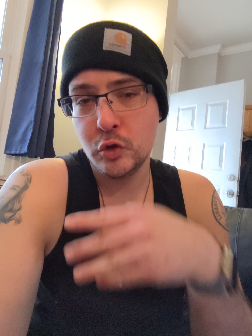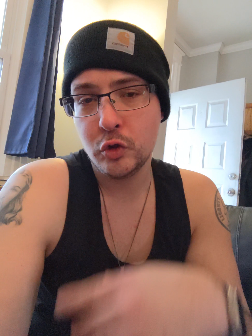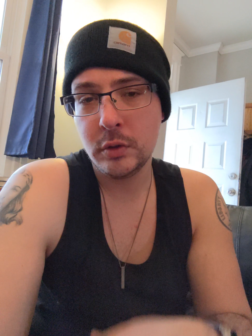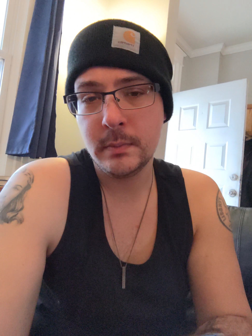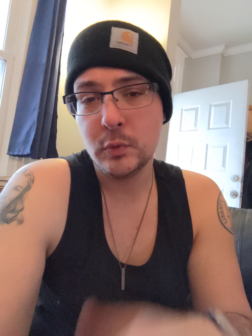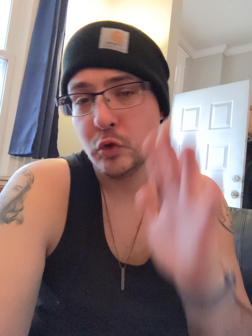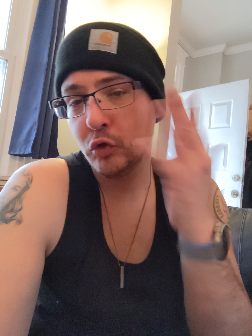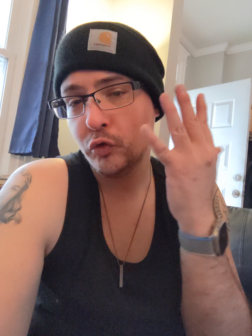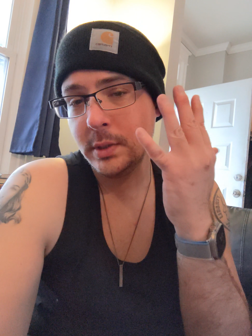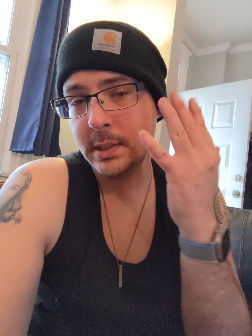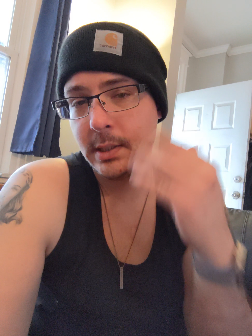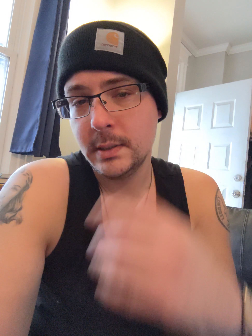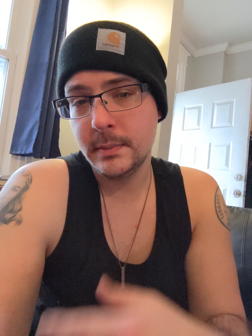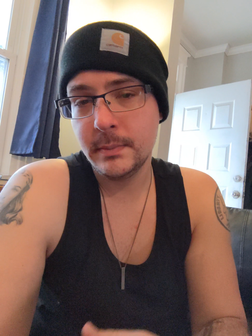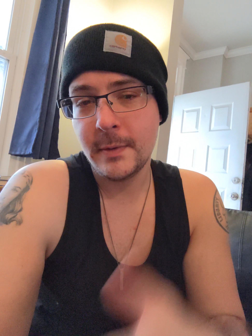tree